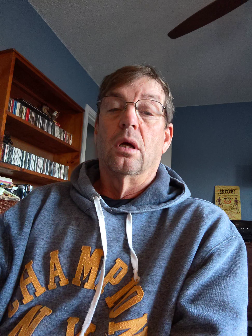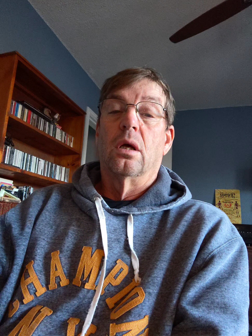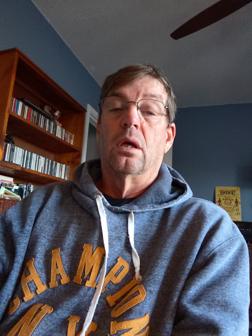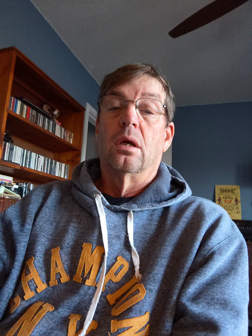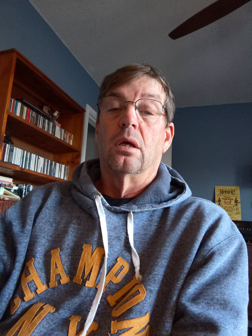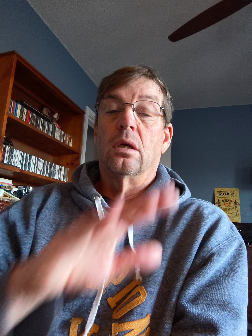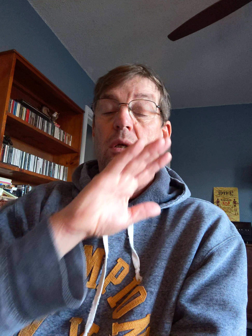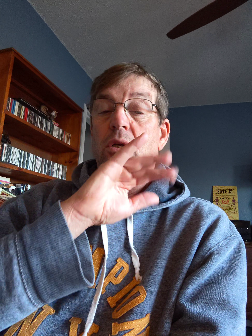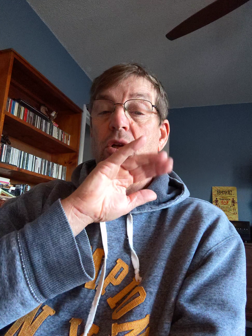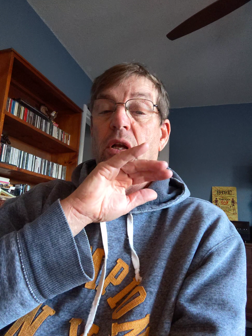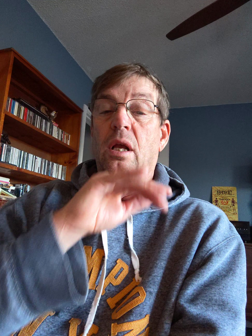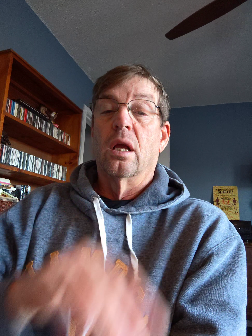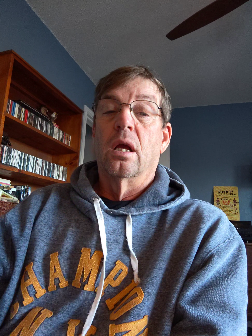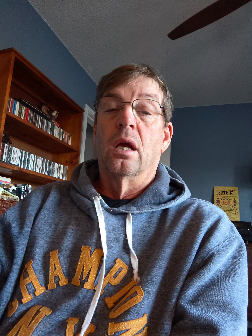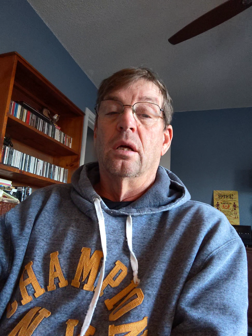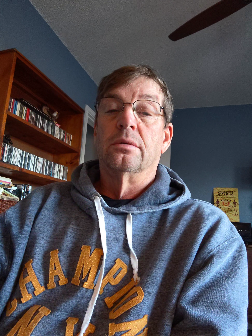dirty